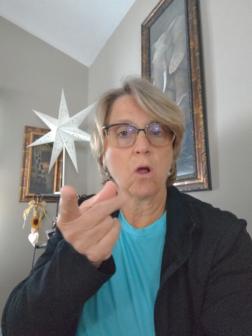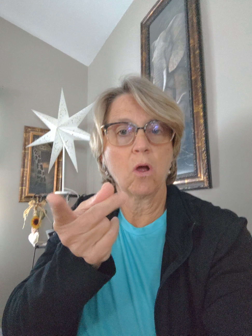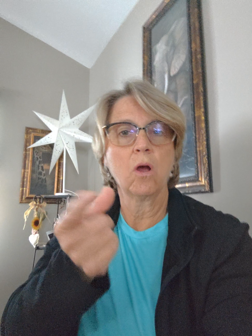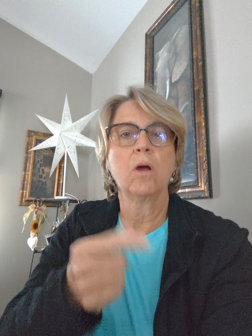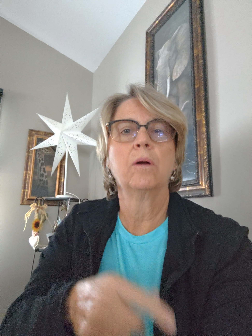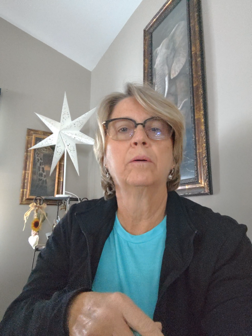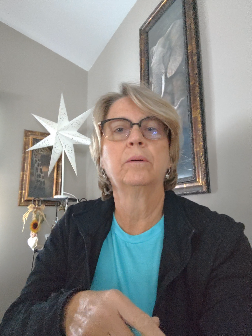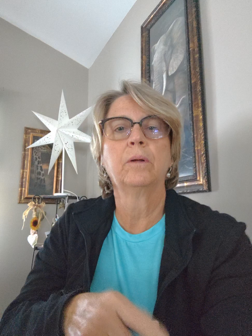dog